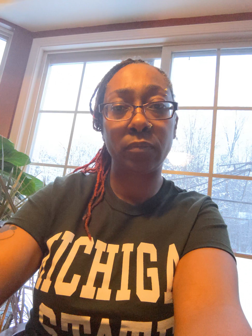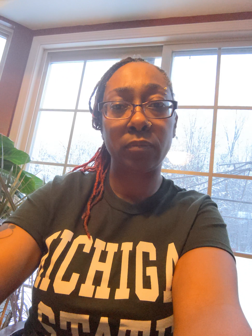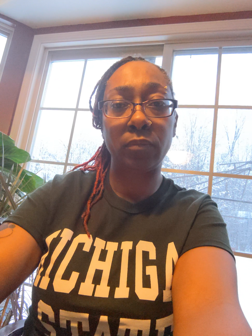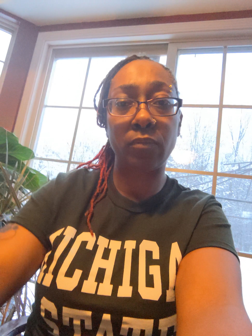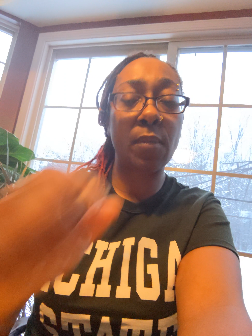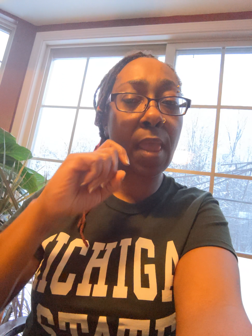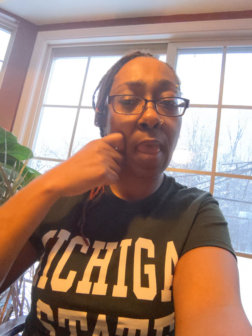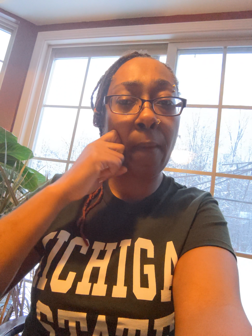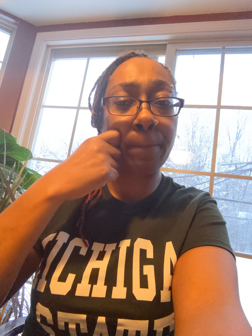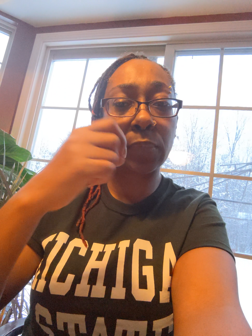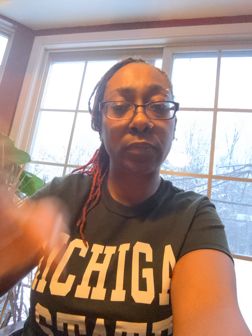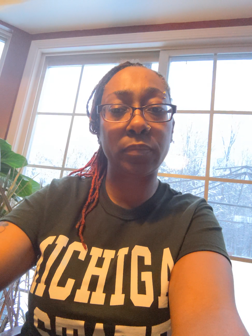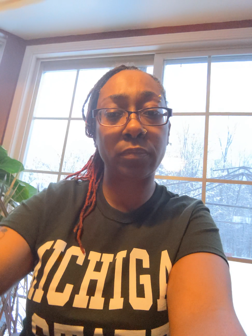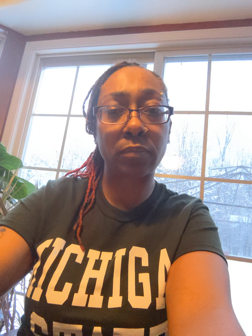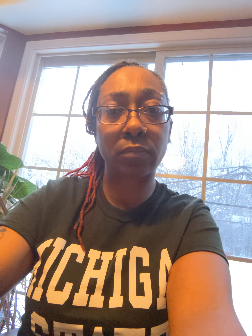apple